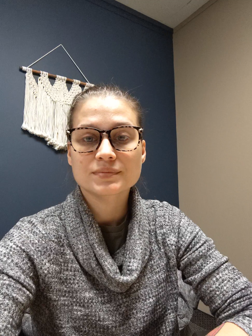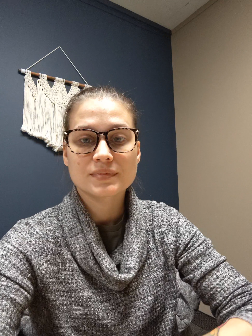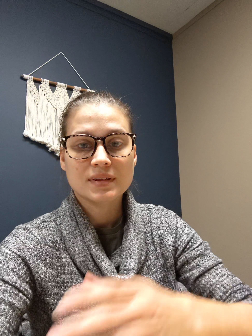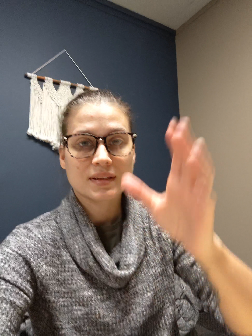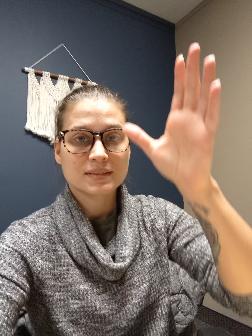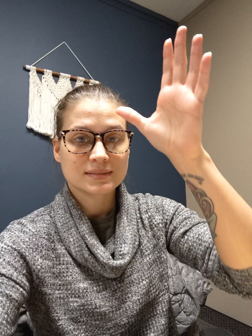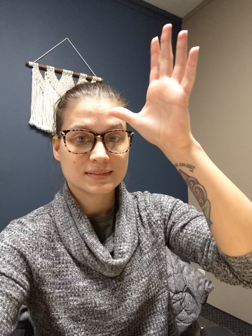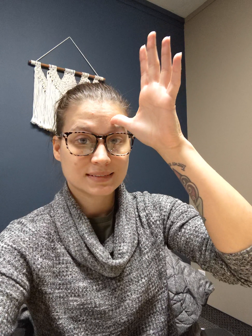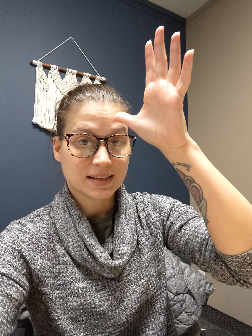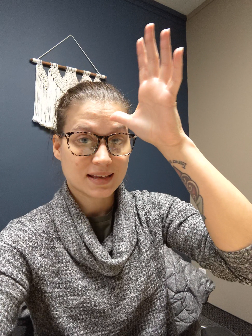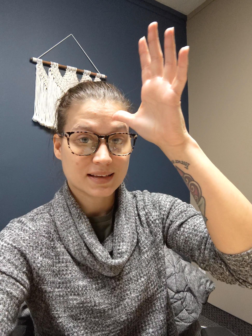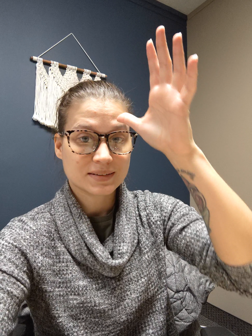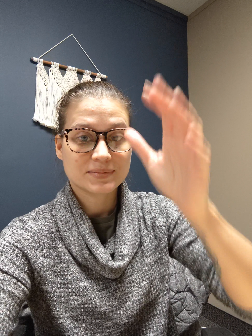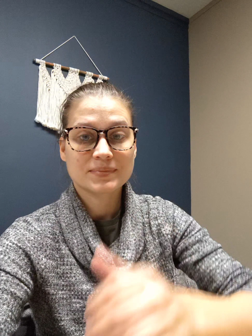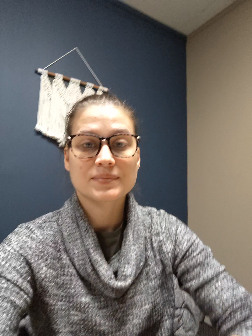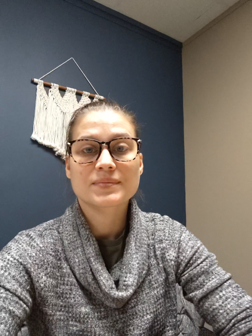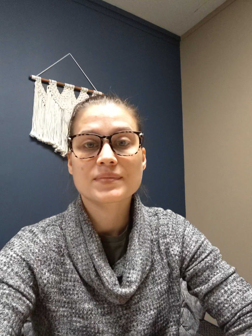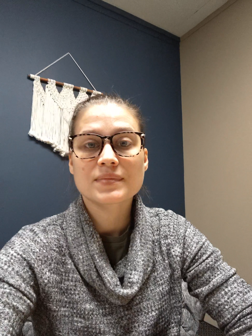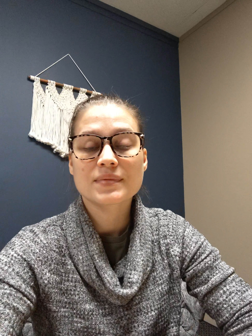dad